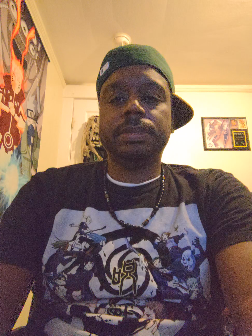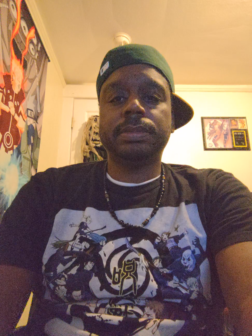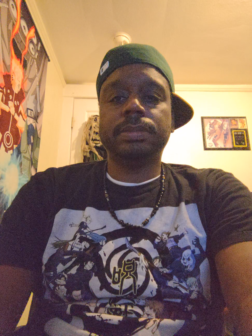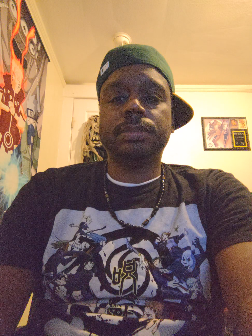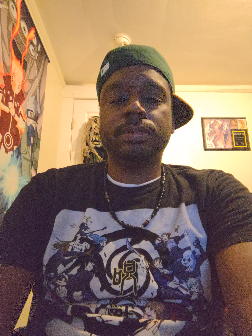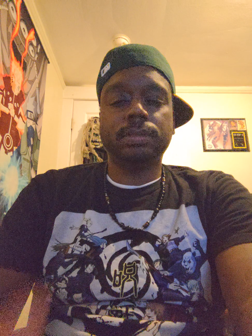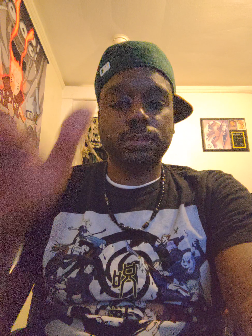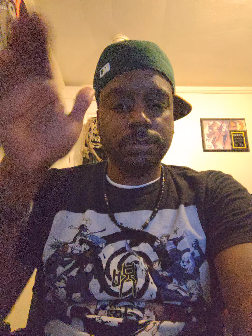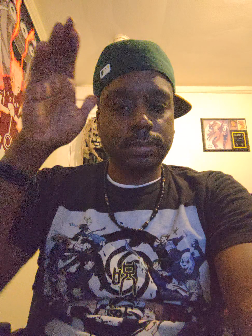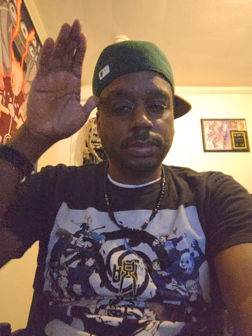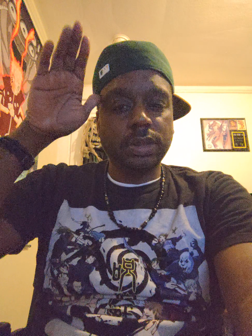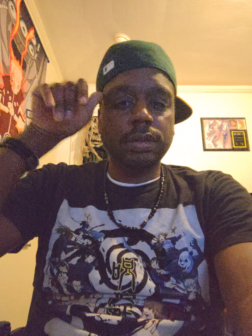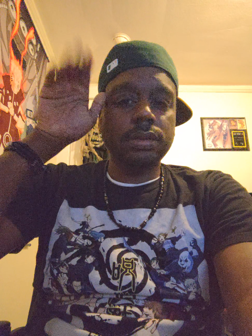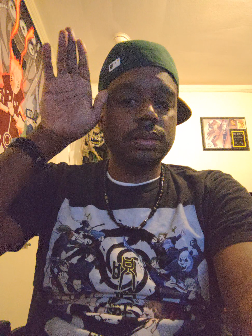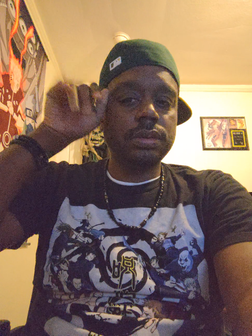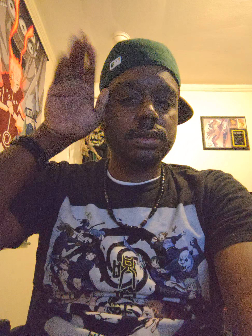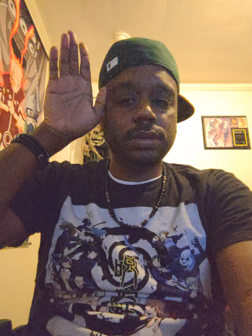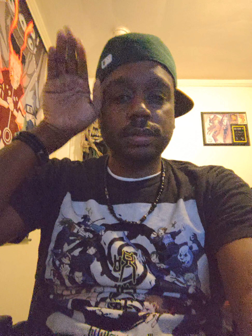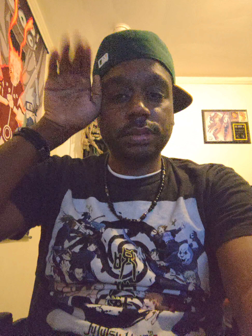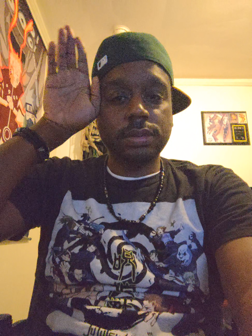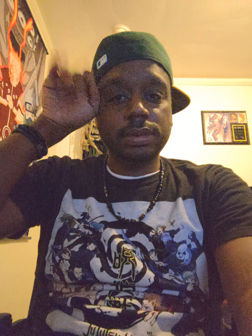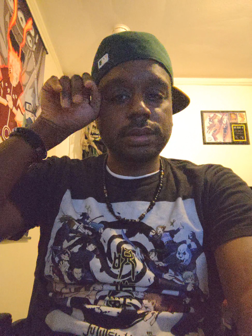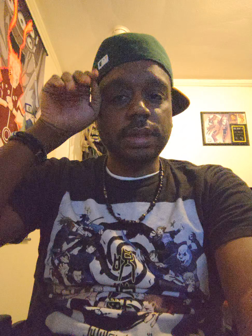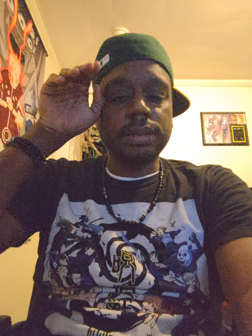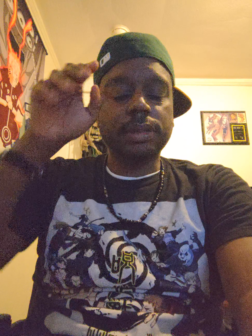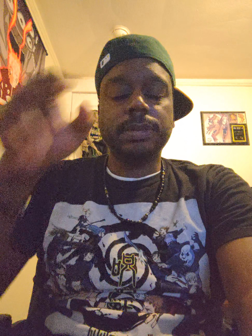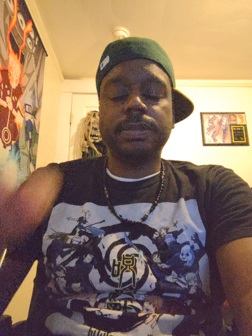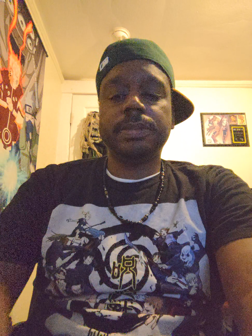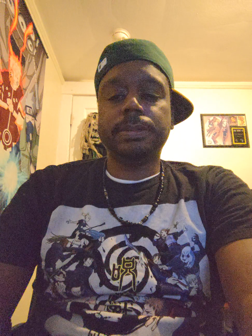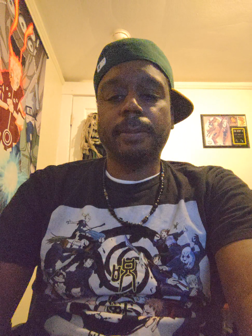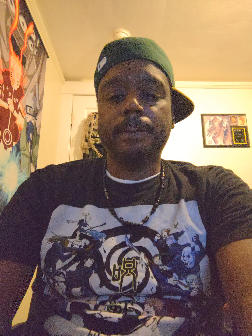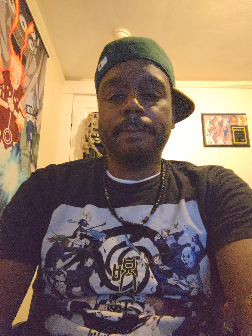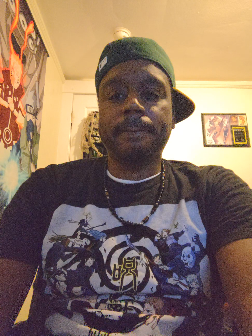donkey